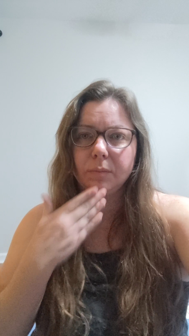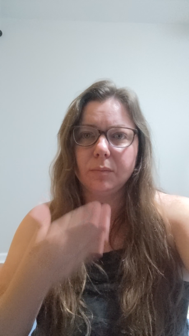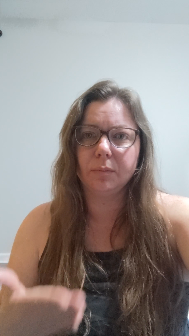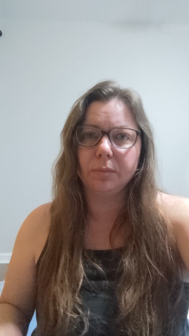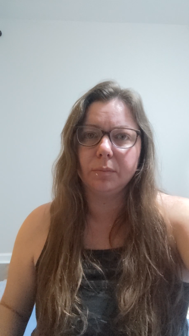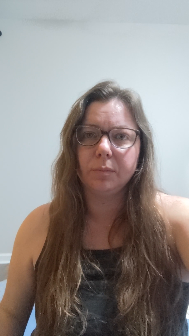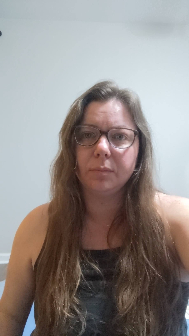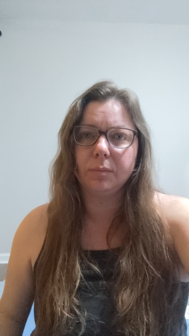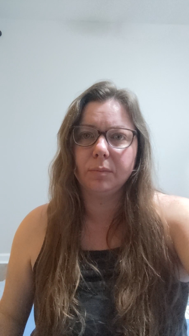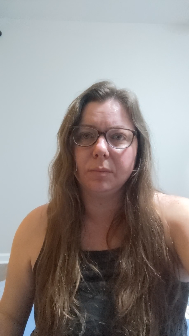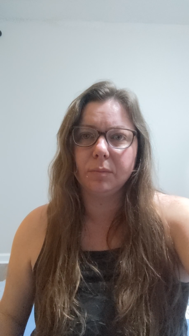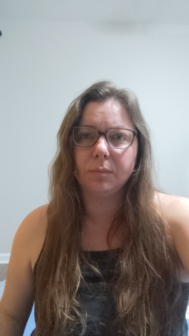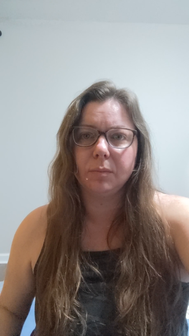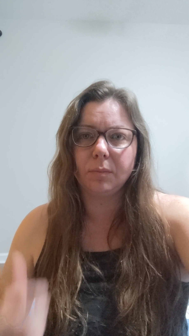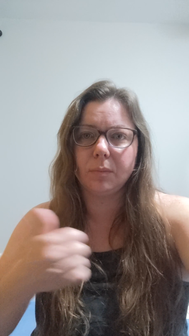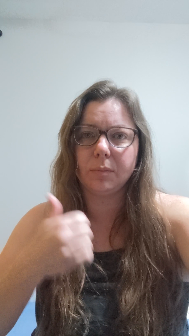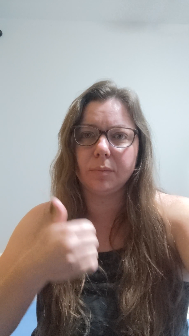help